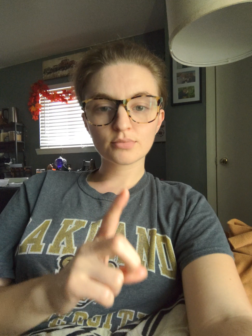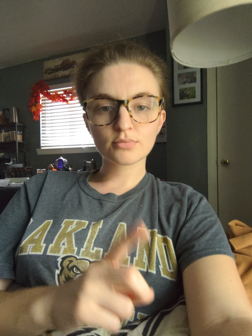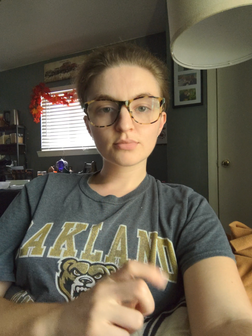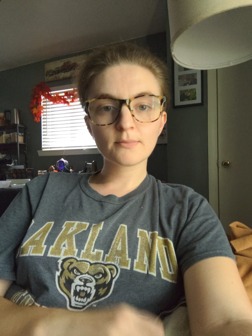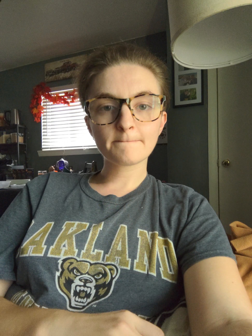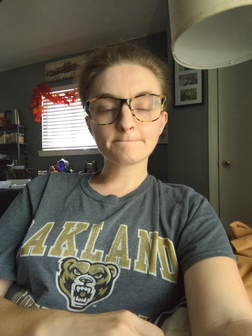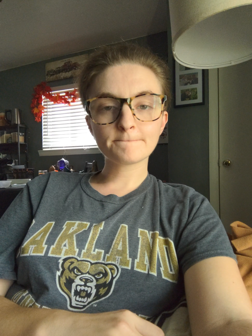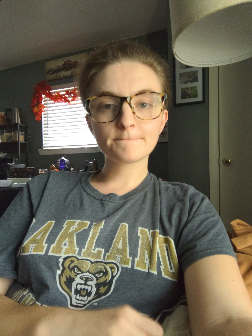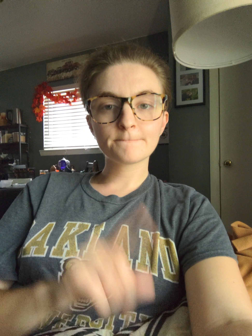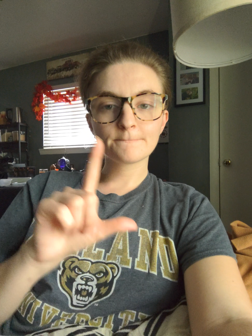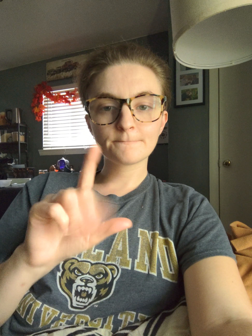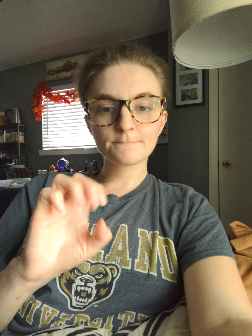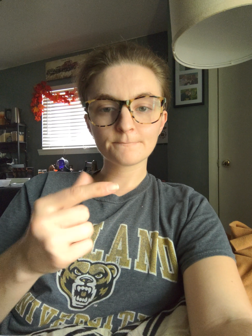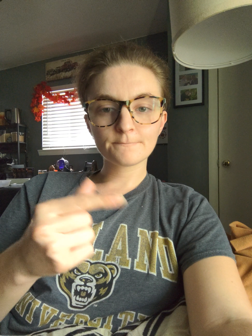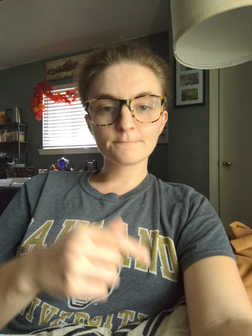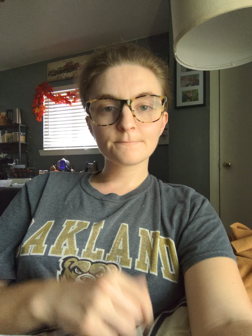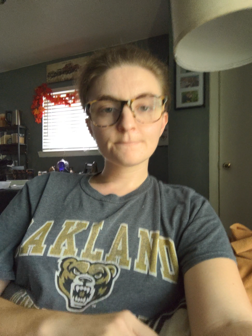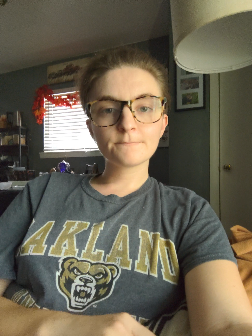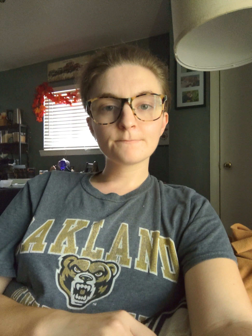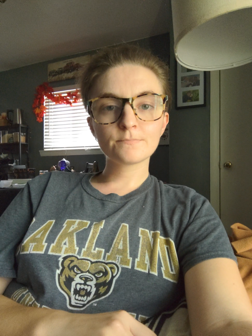leg